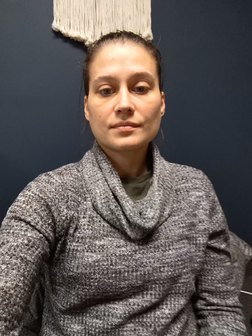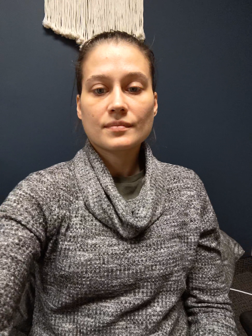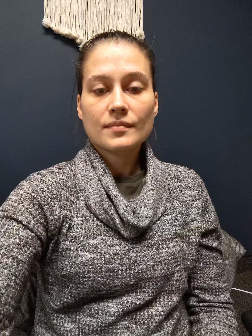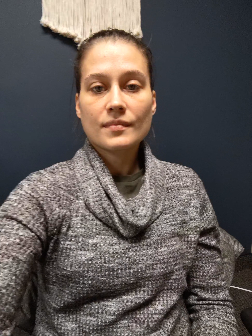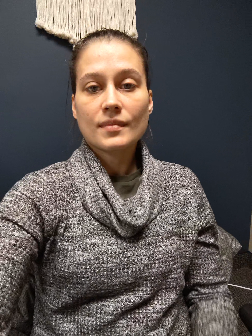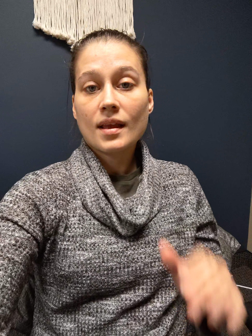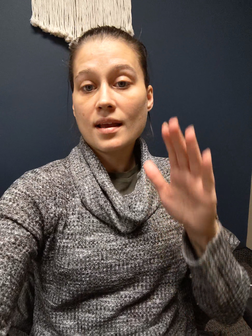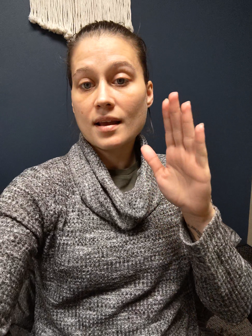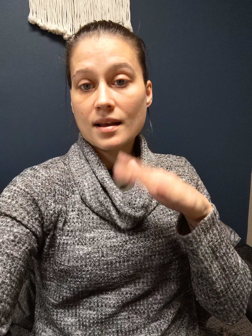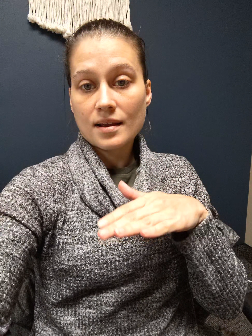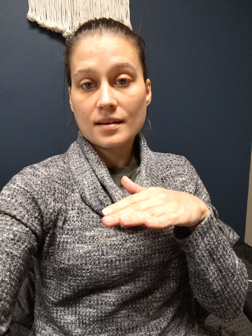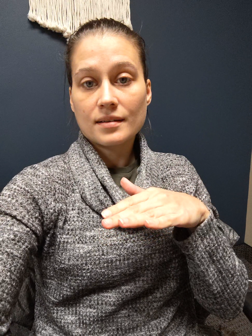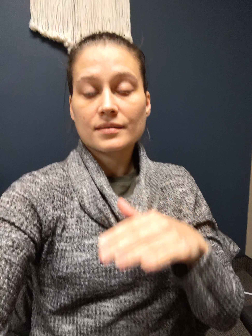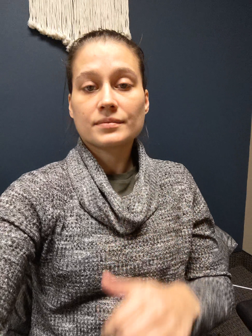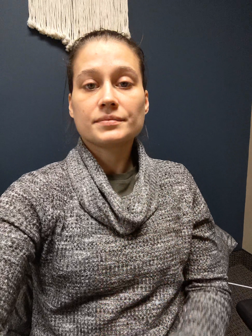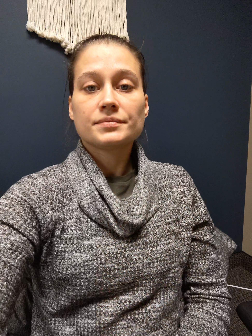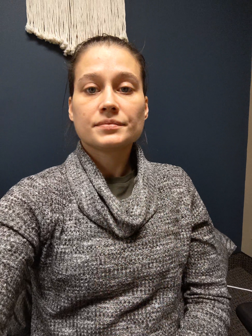on